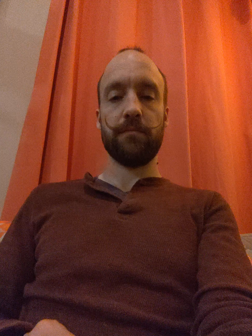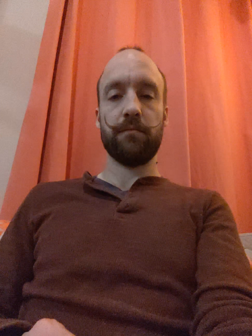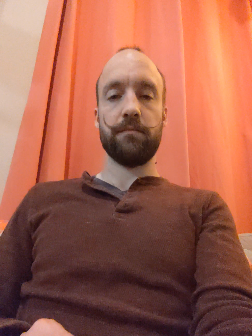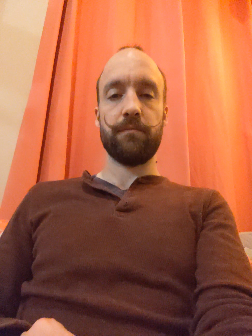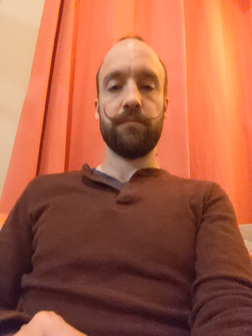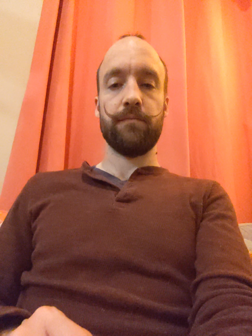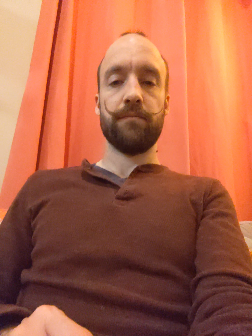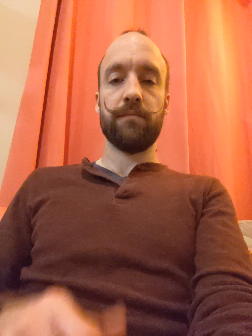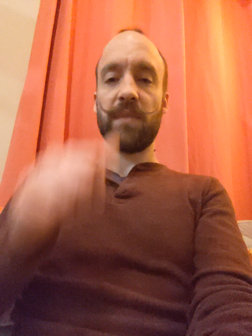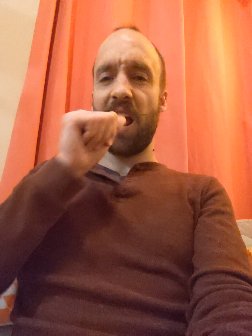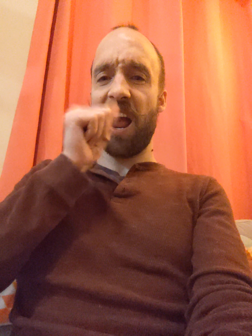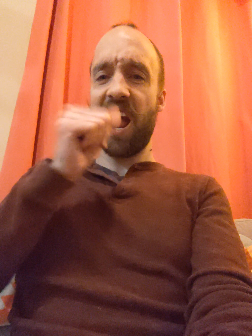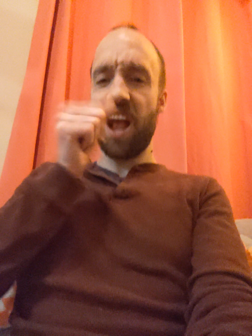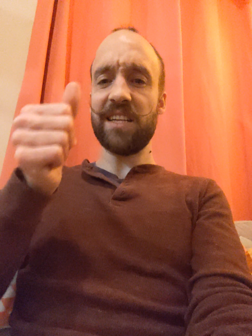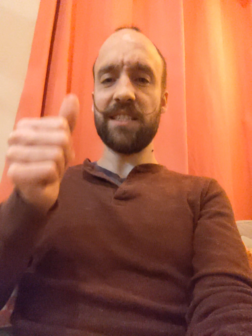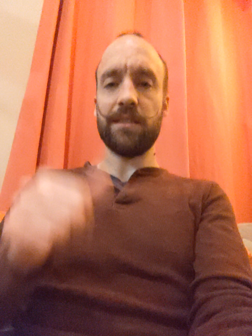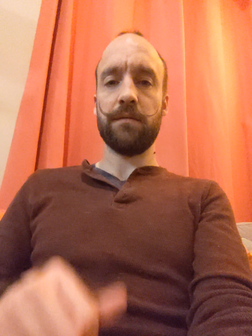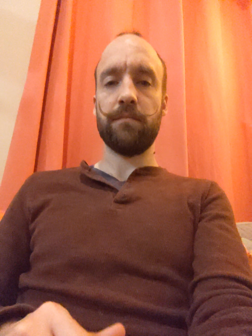nuts